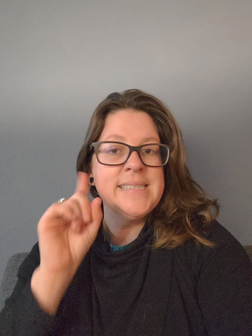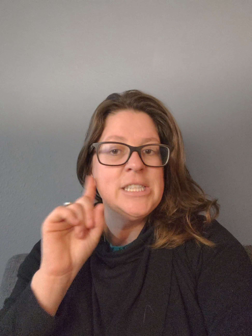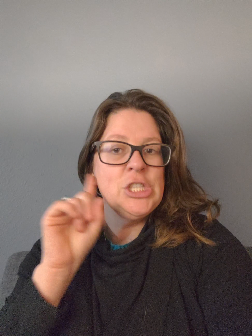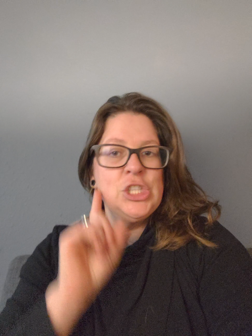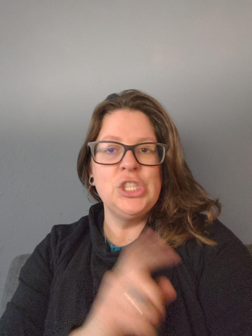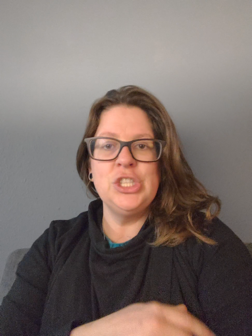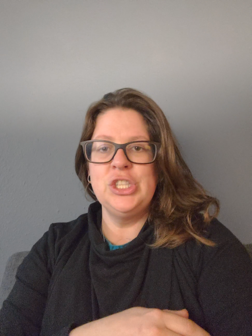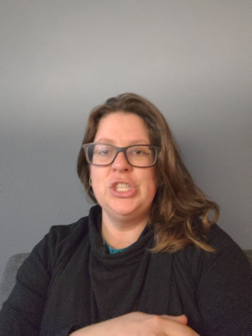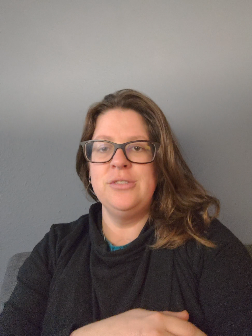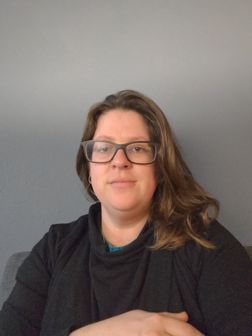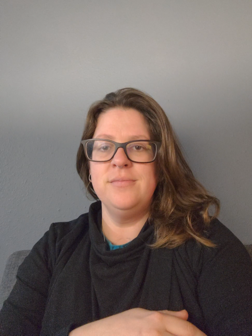hear